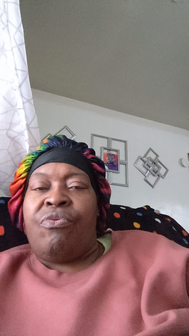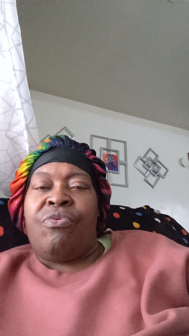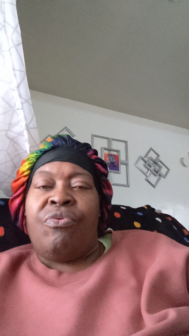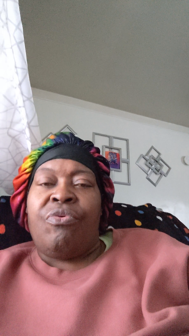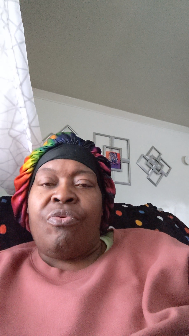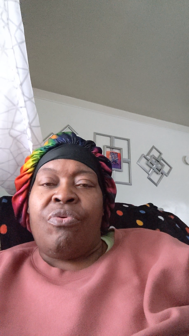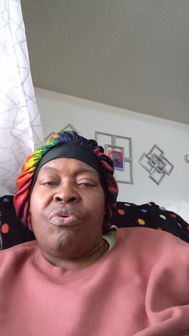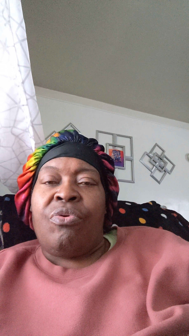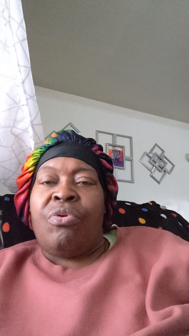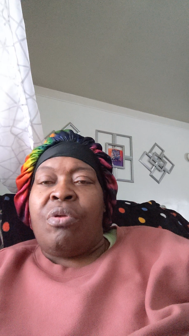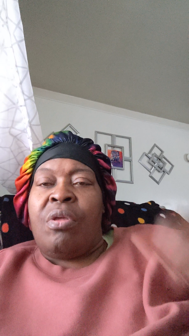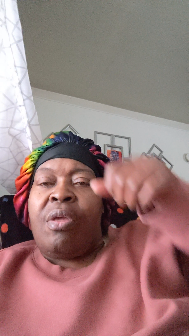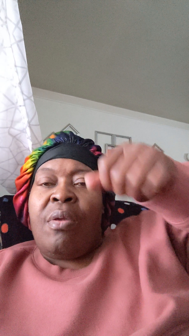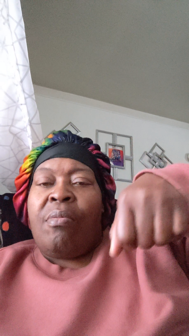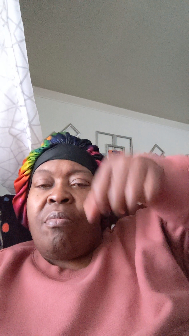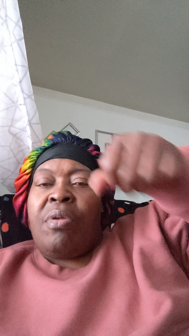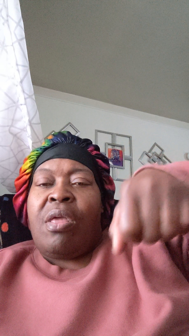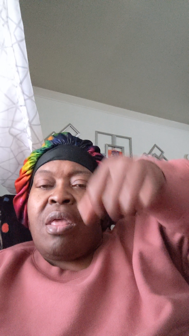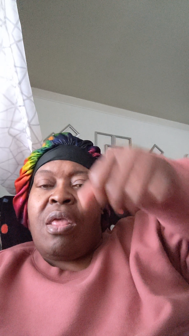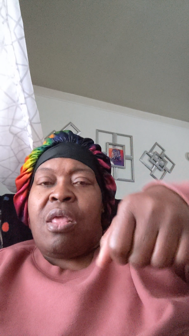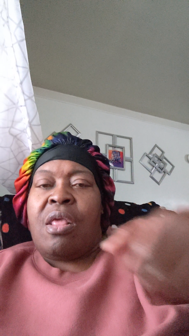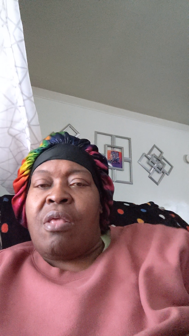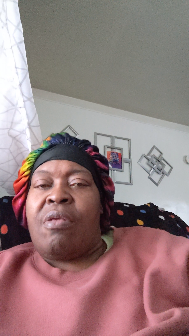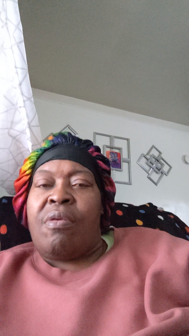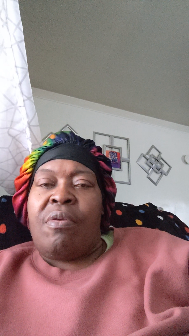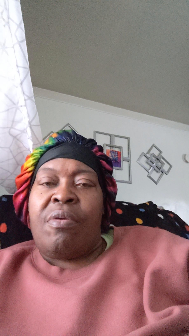bicycle